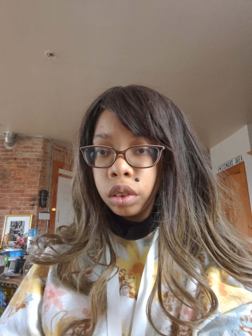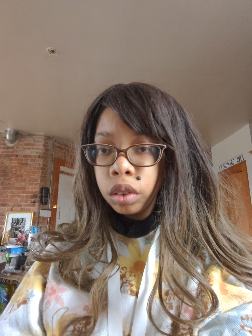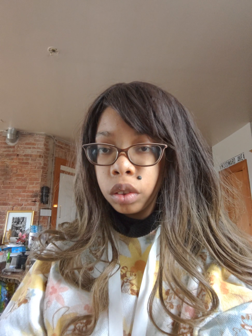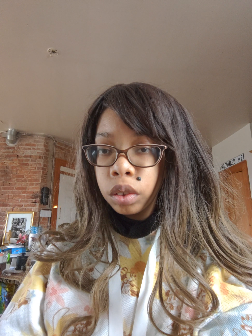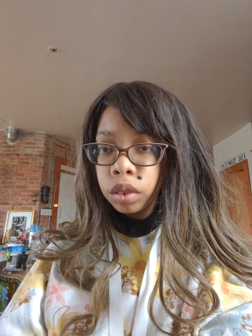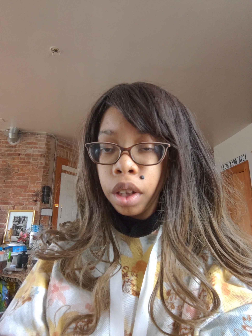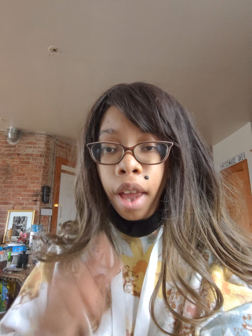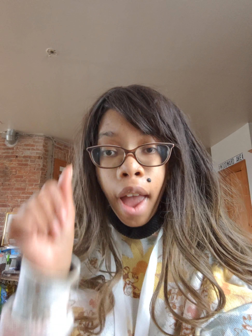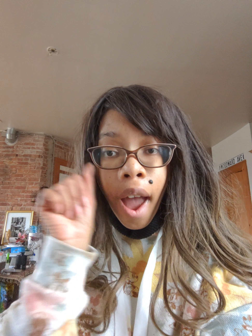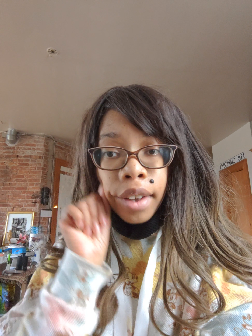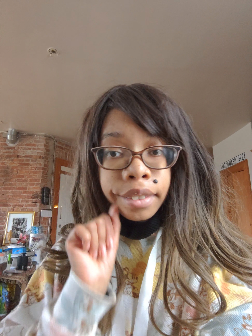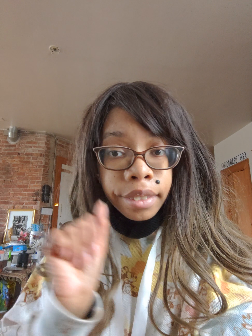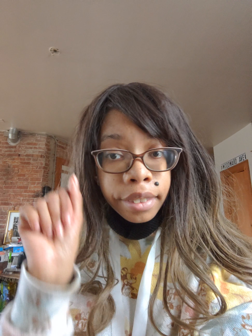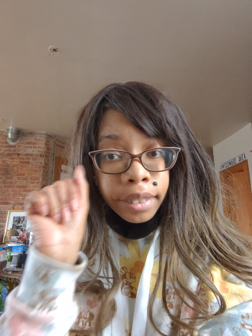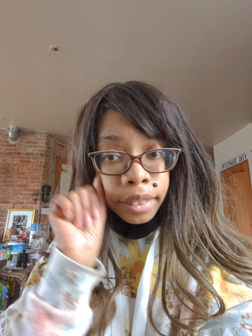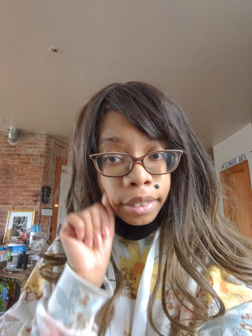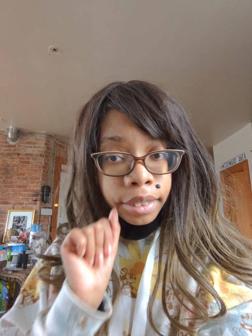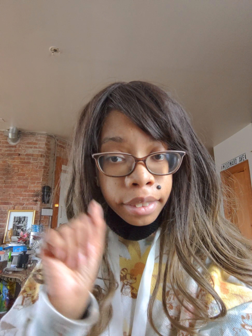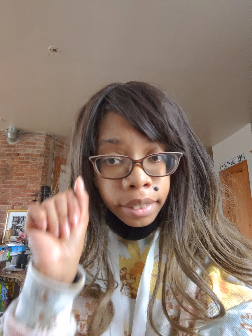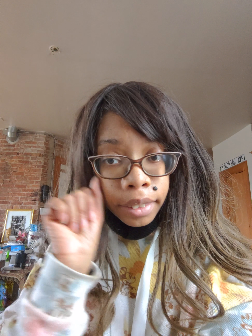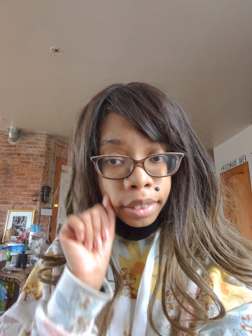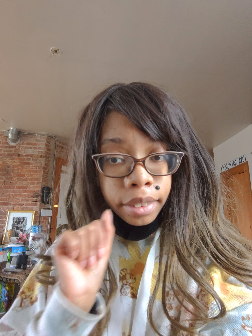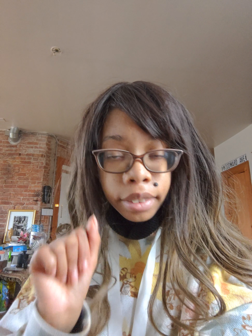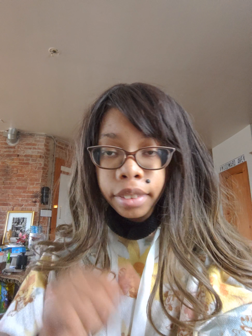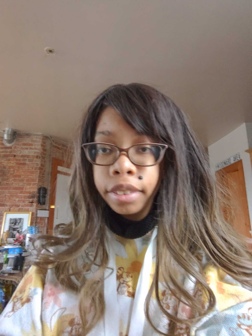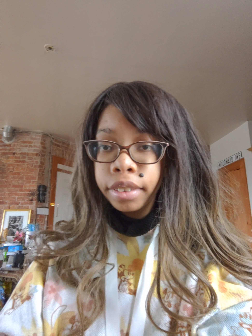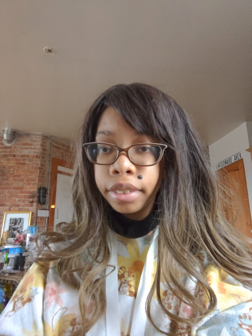aunt